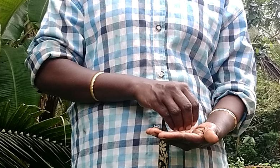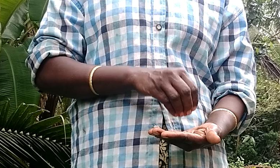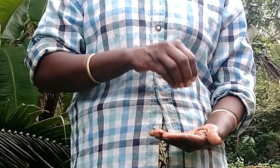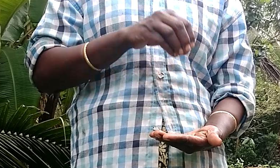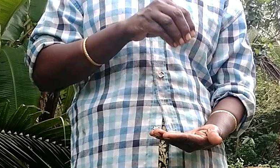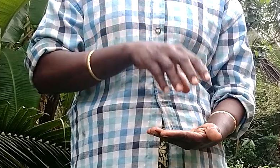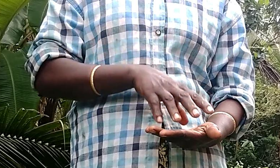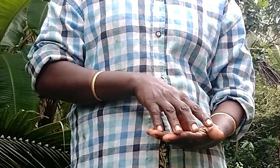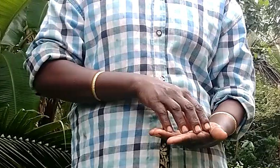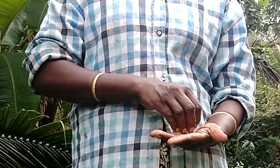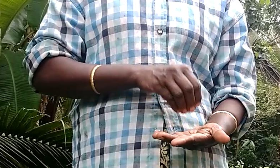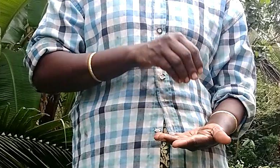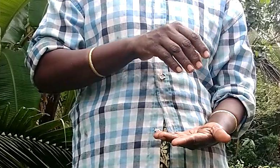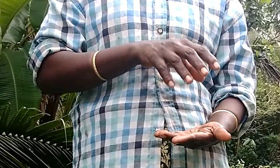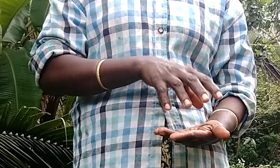Rice